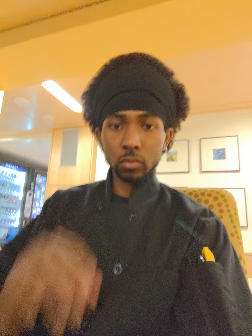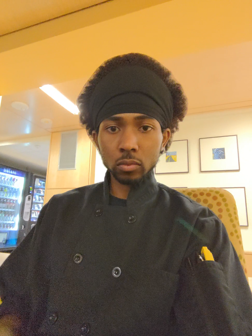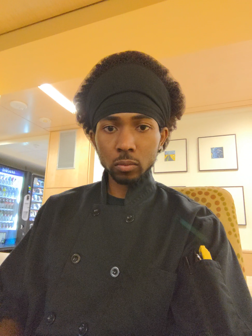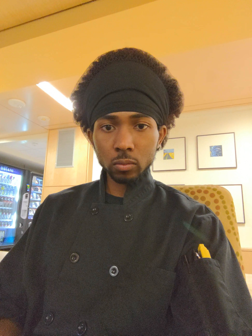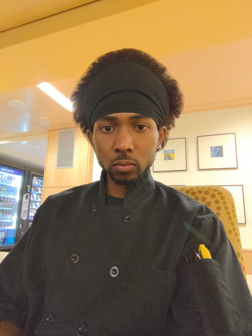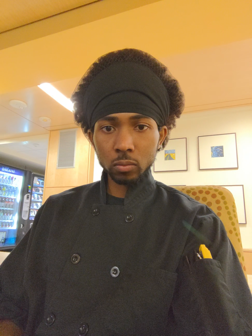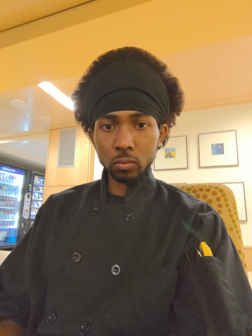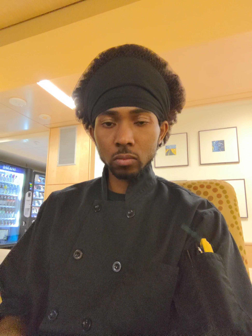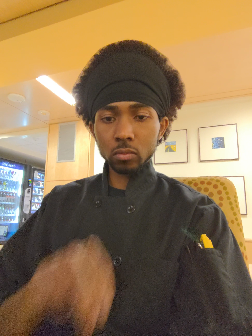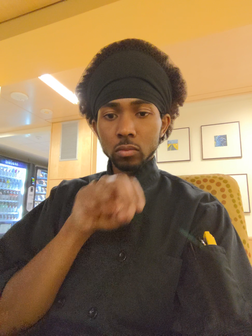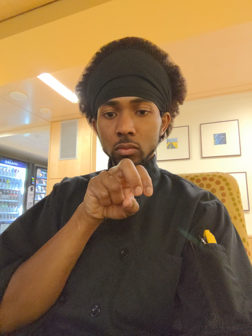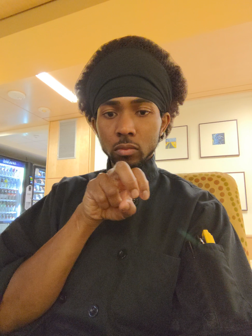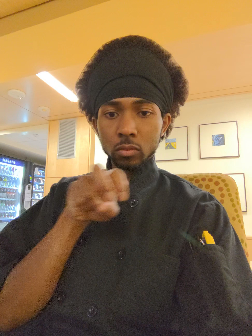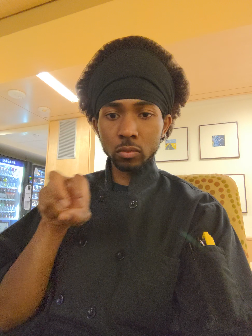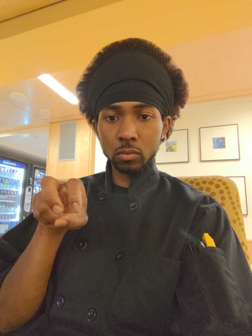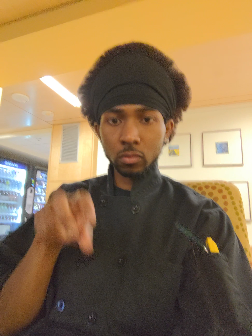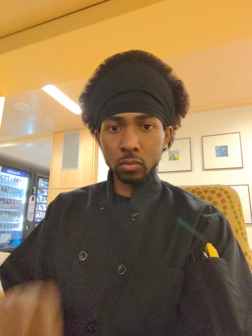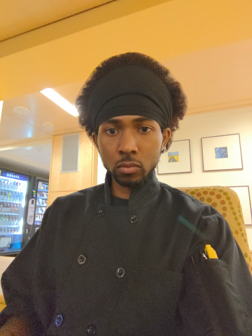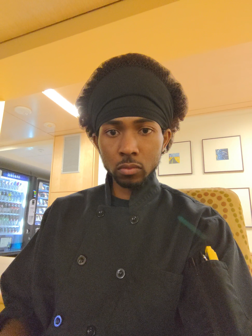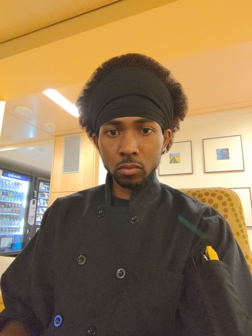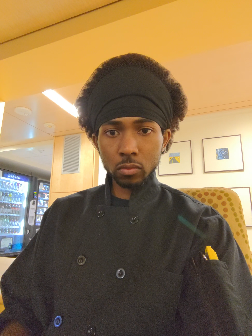couch